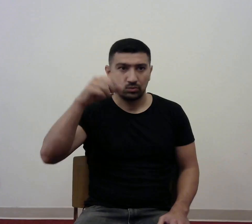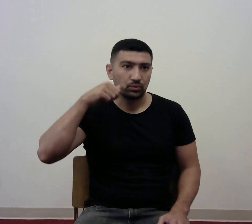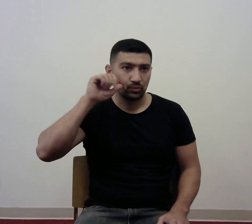dünən